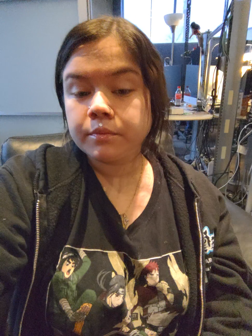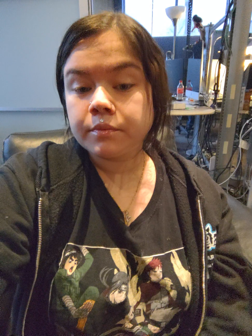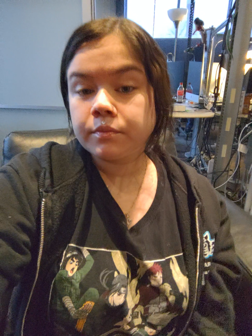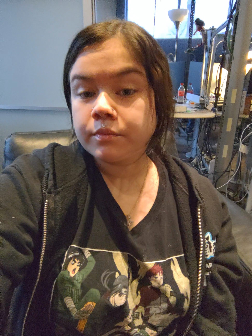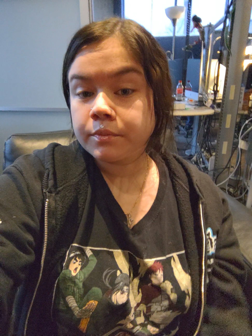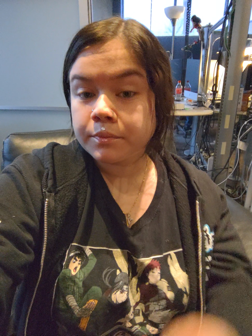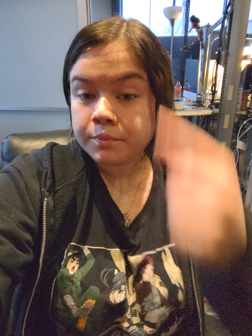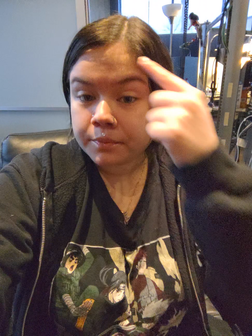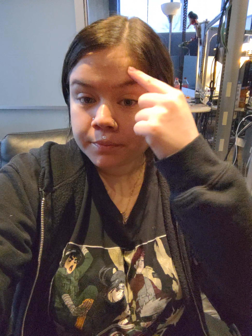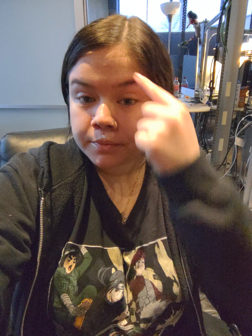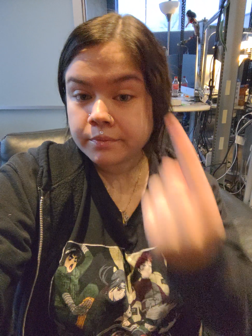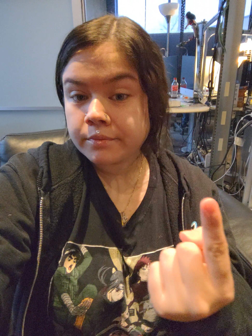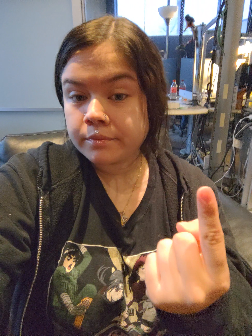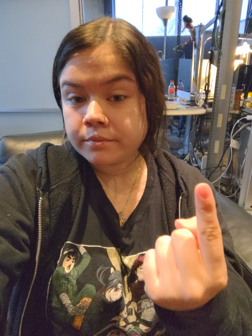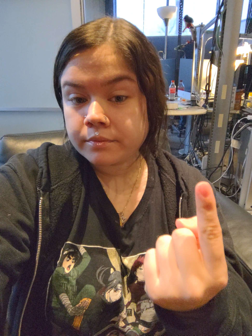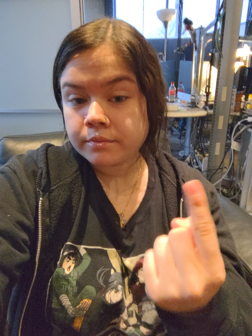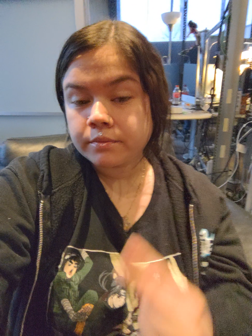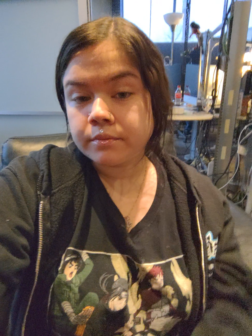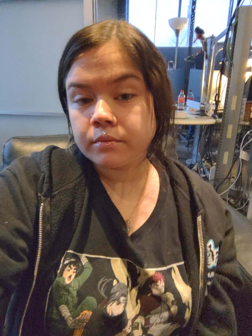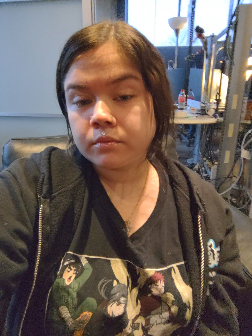penny